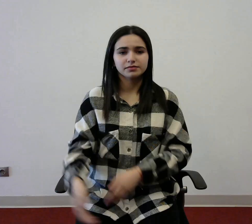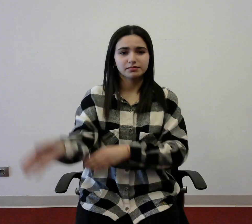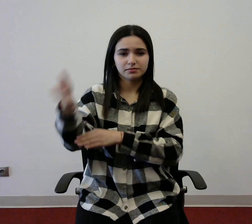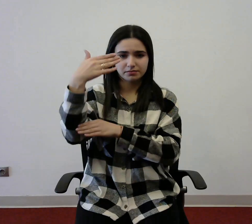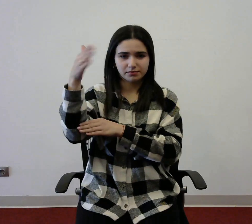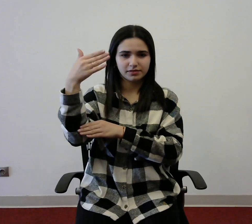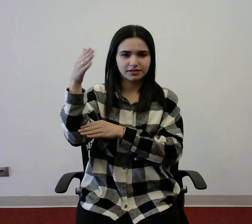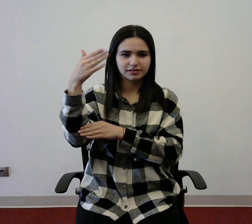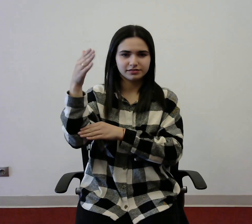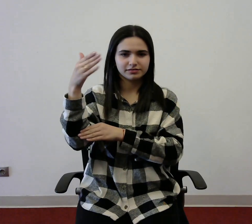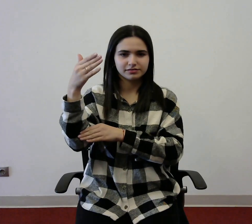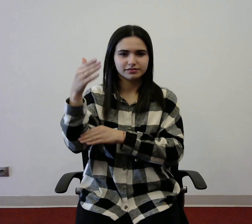bayraq